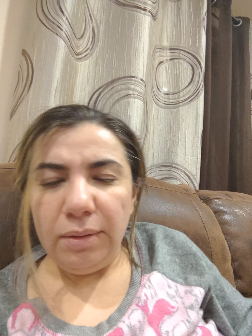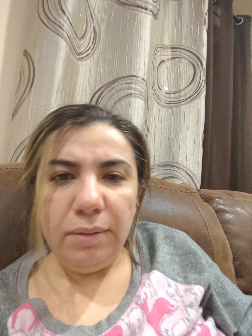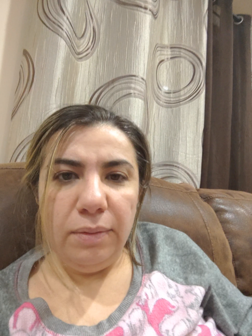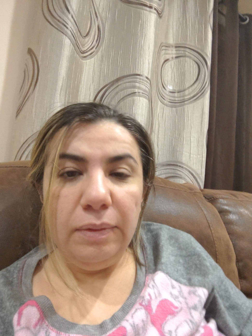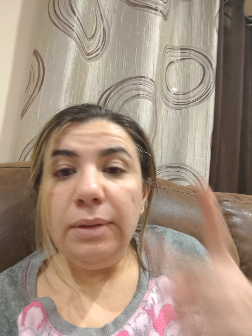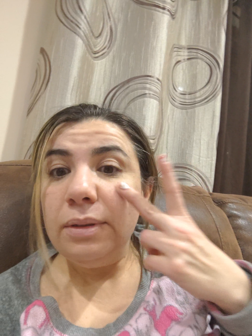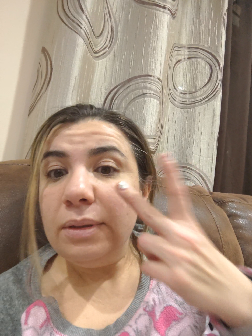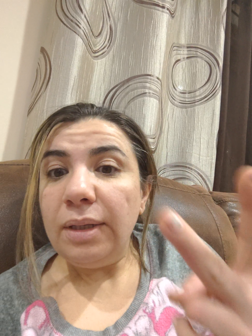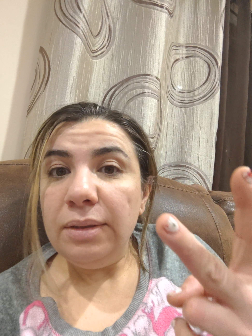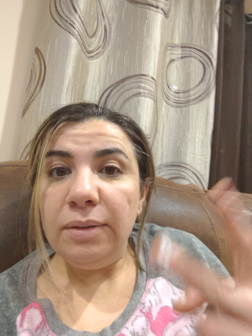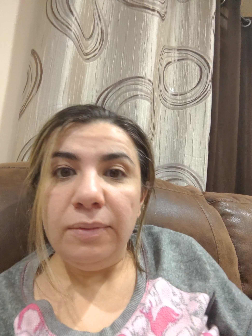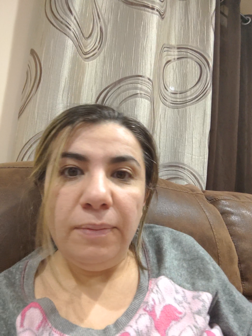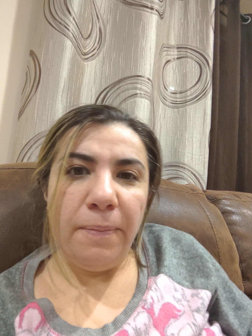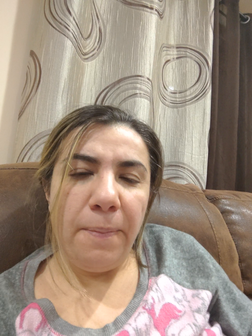see